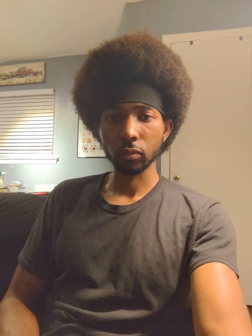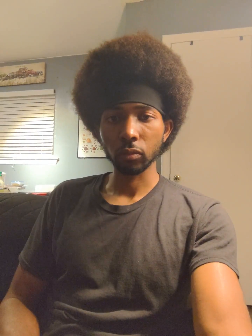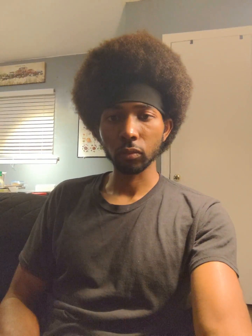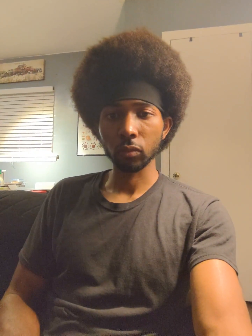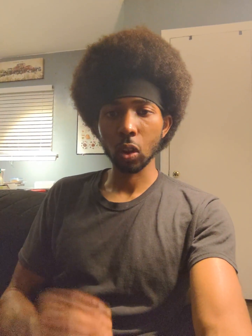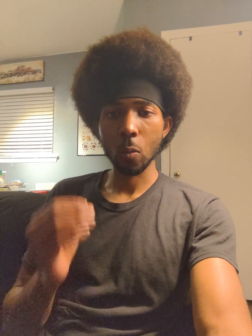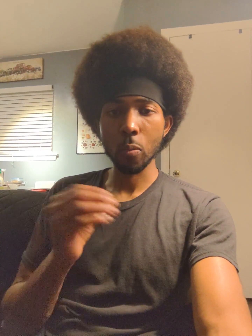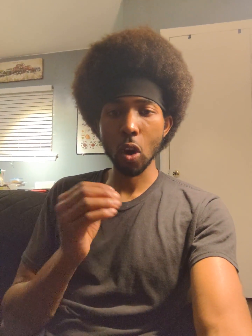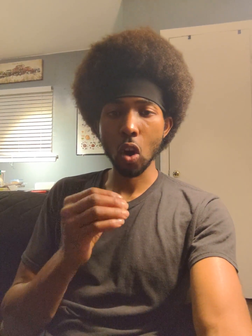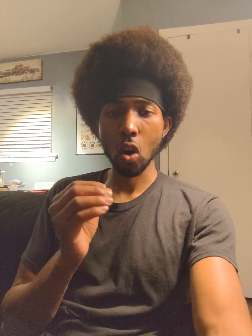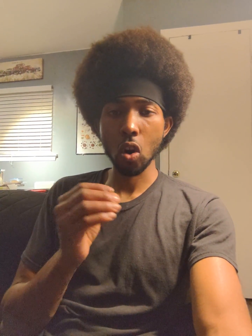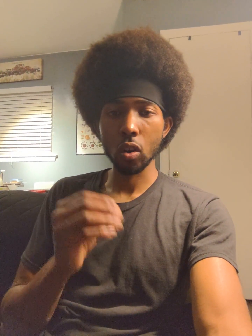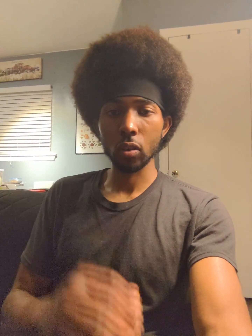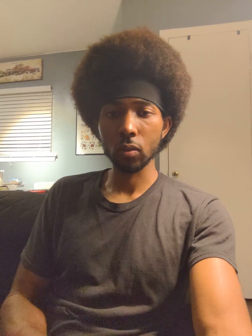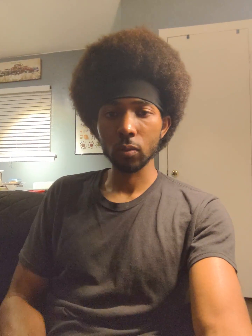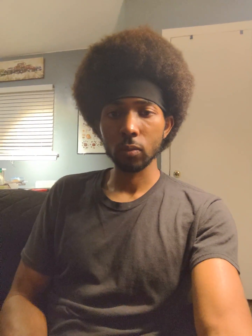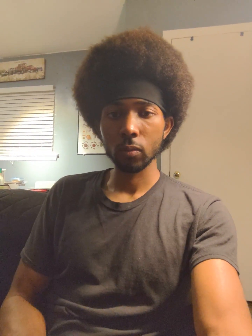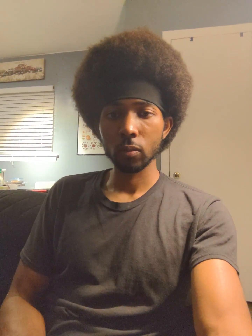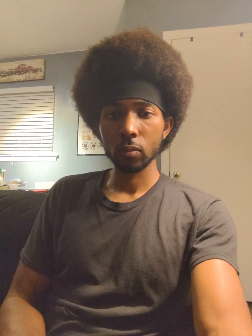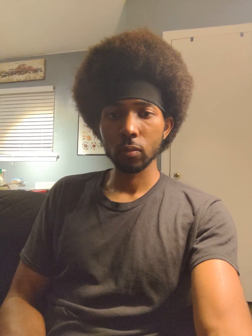more